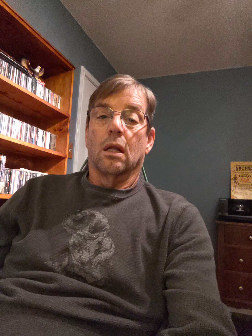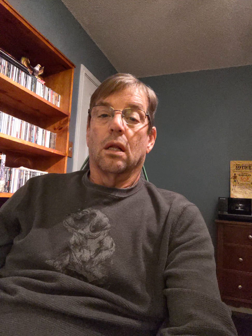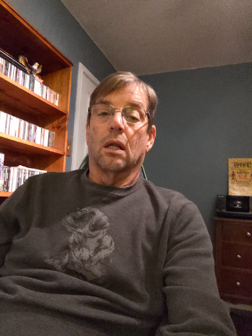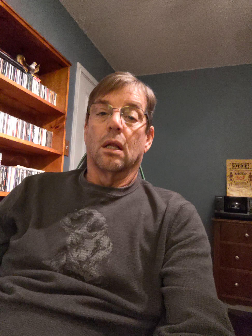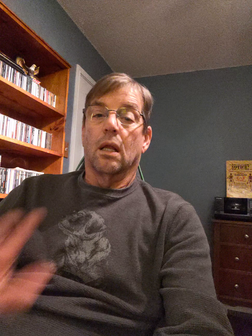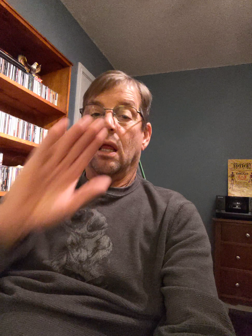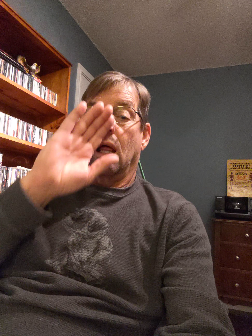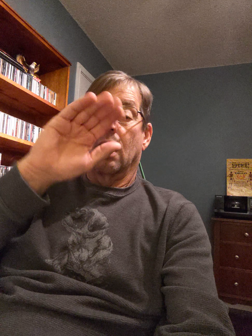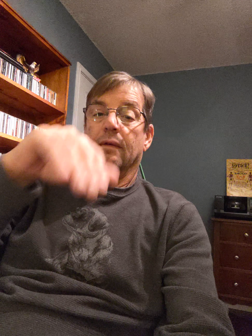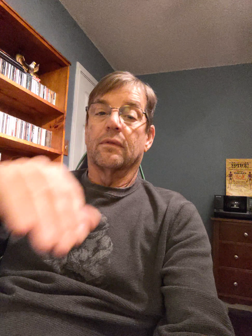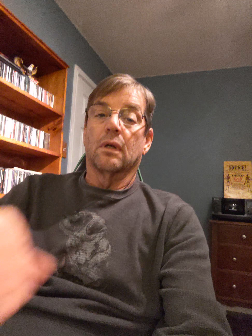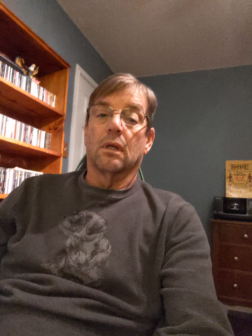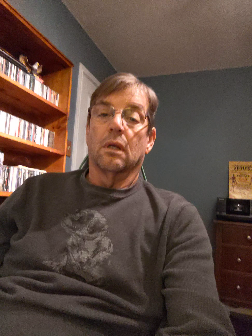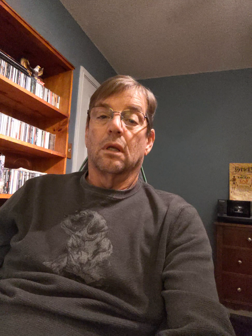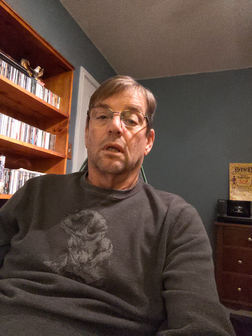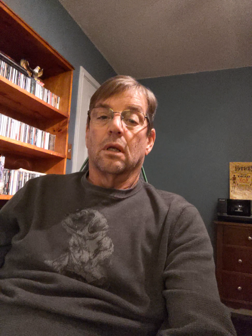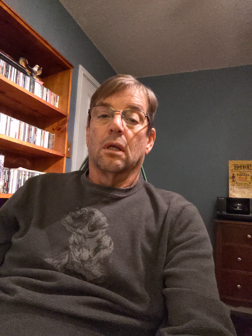elephant